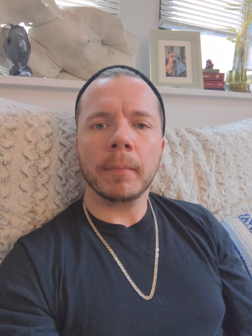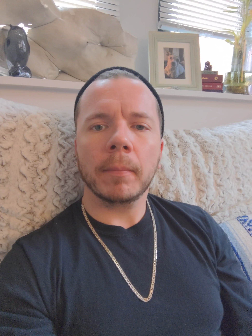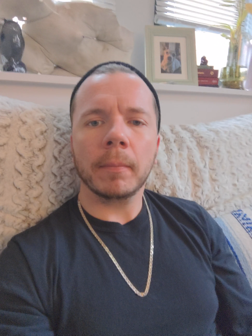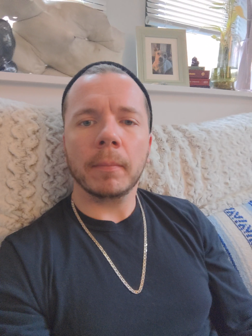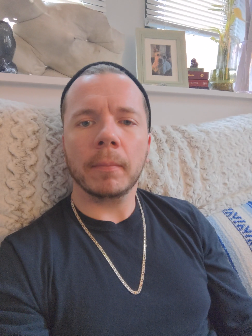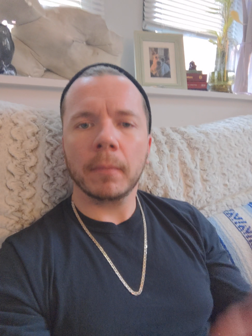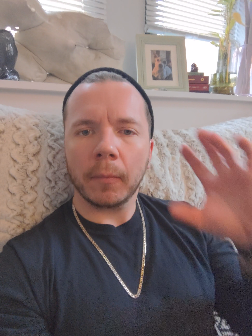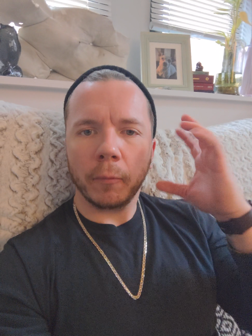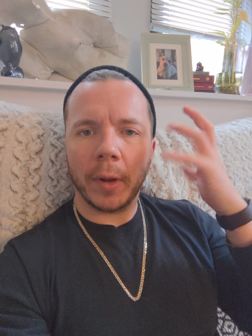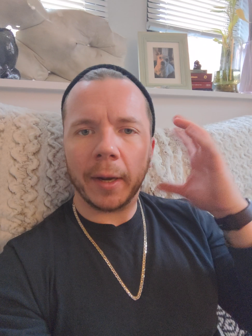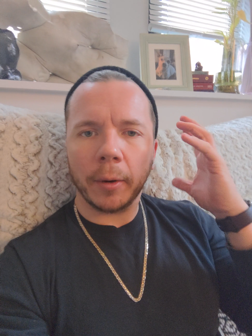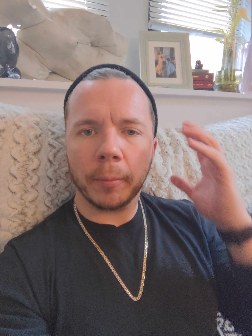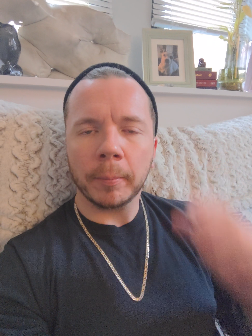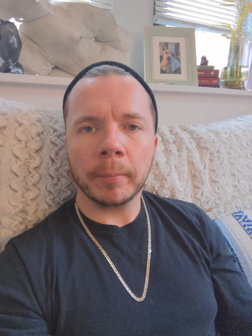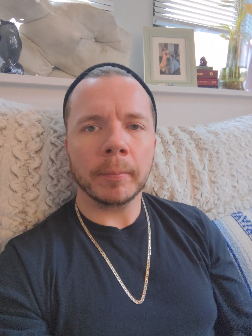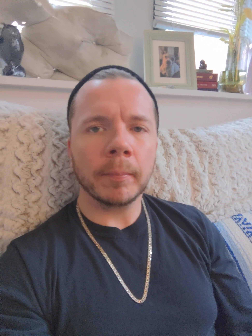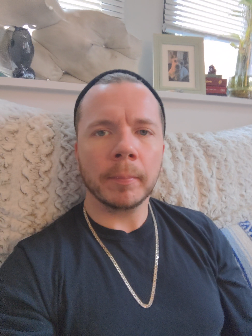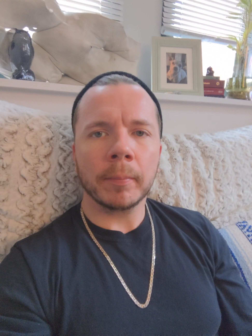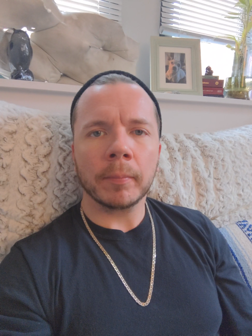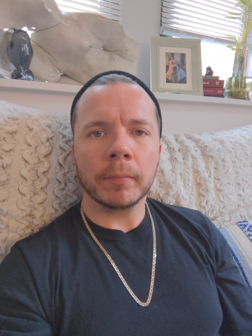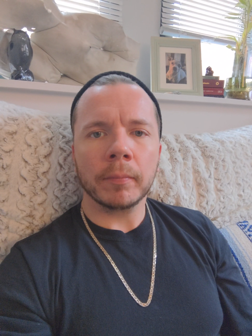radio